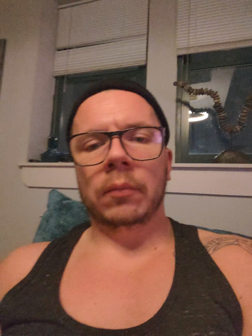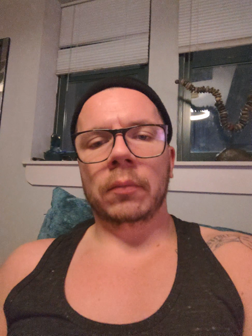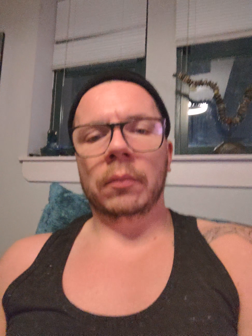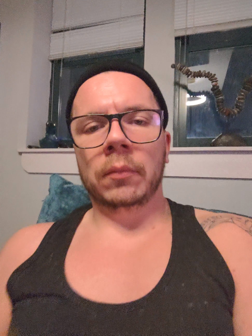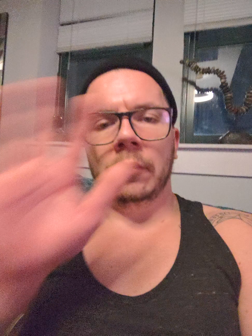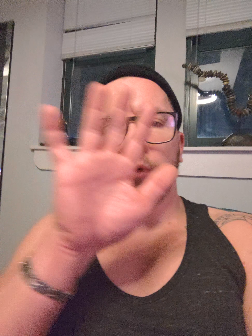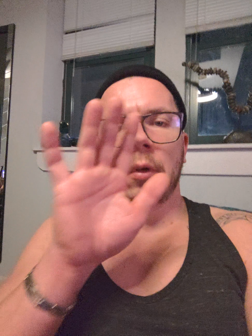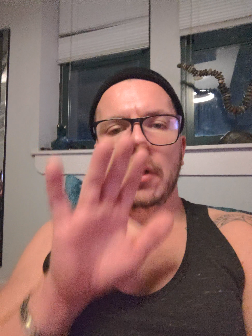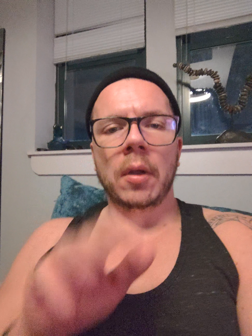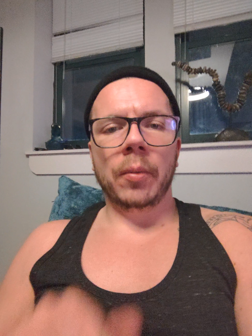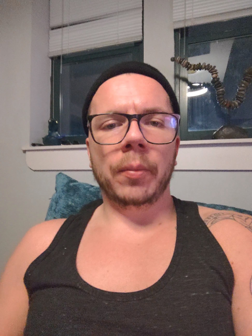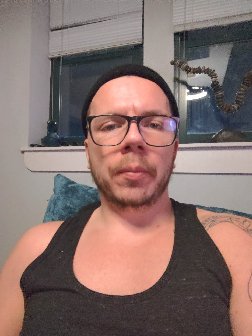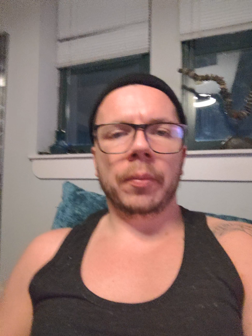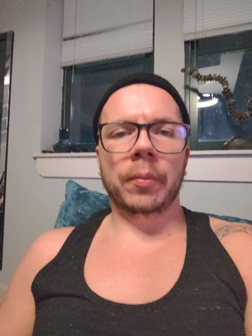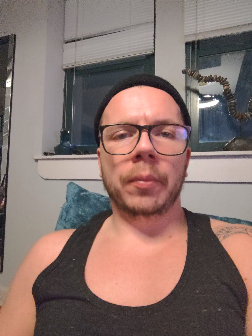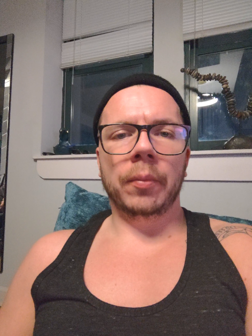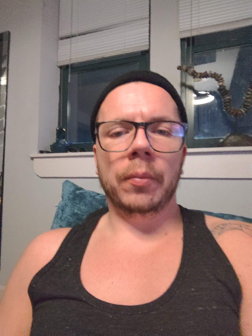snow